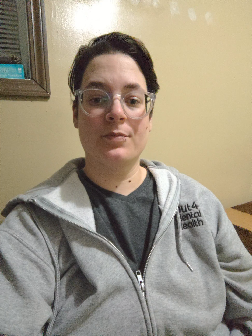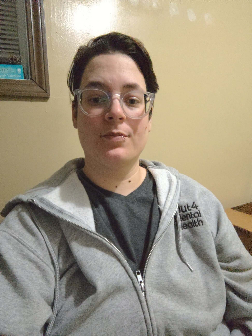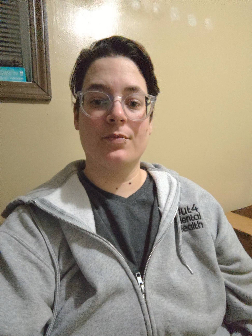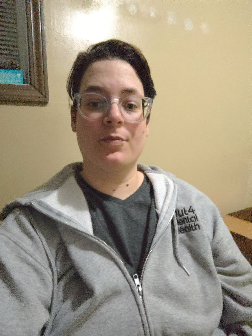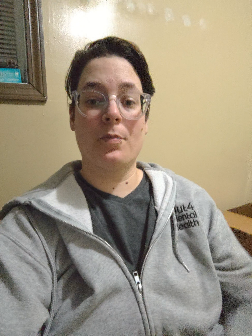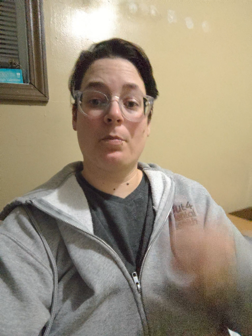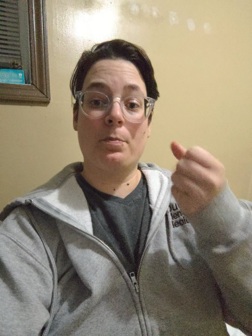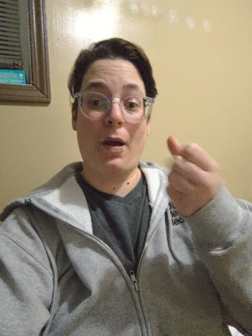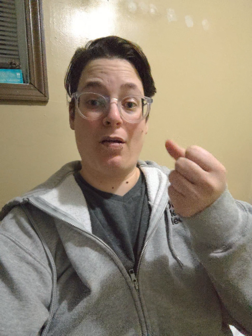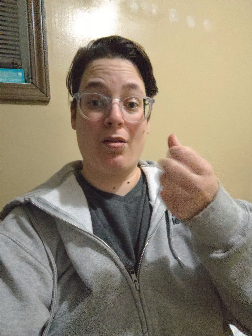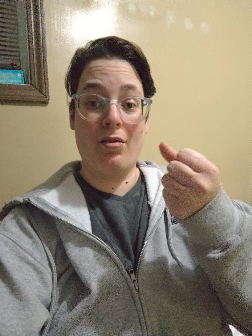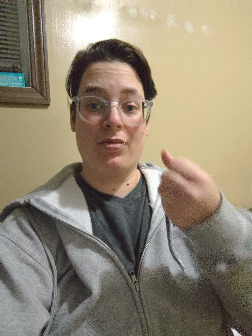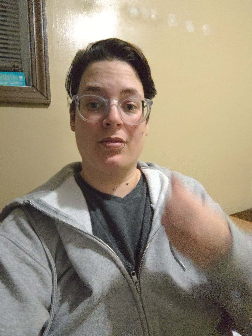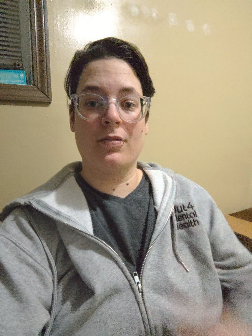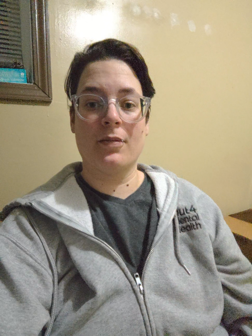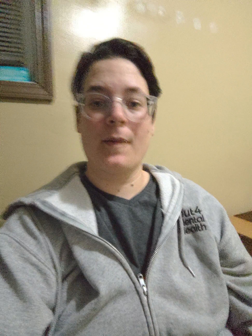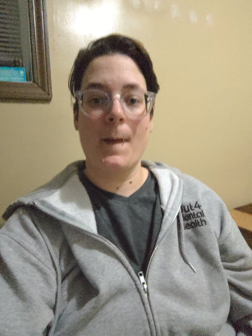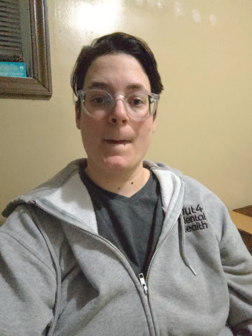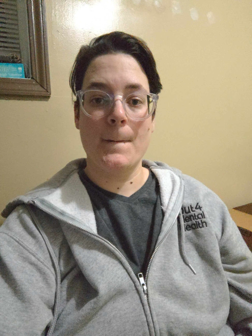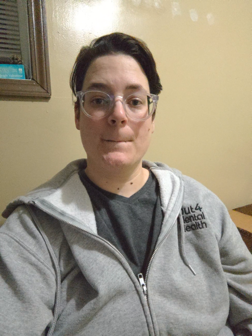milk